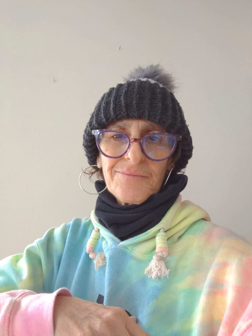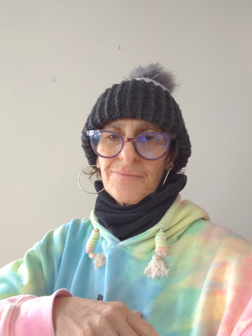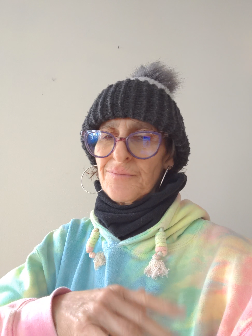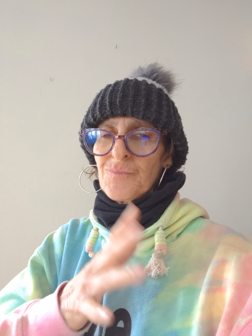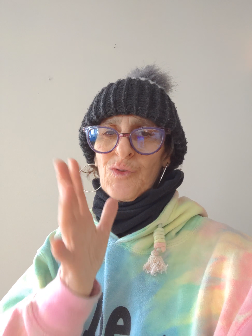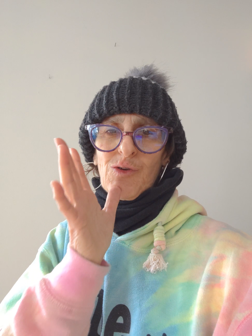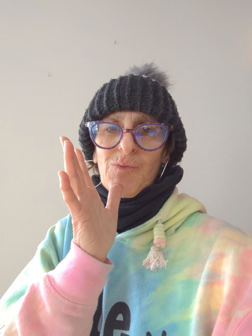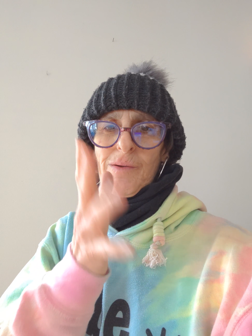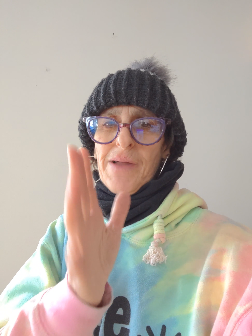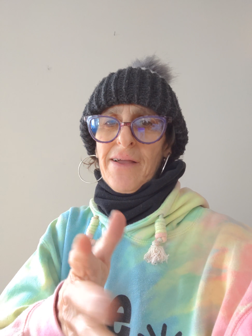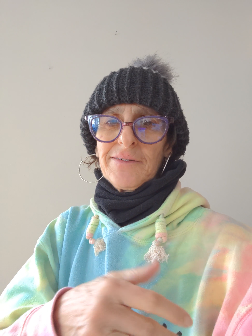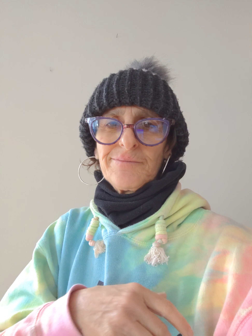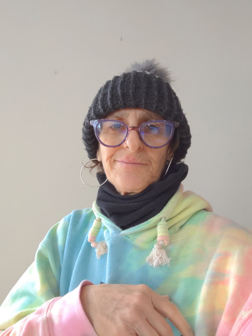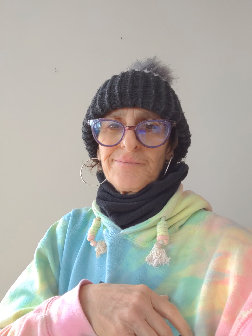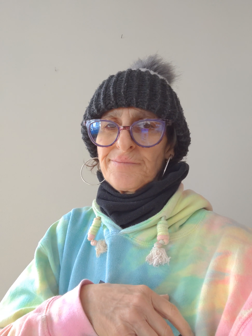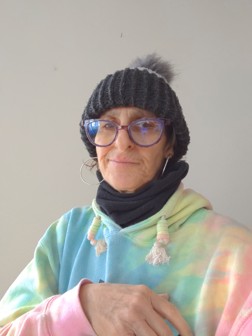grandma